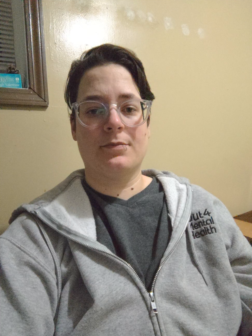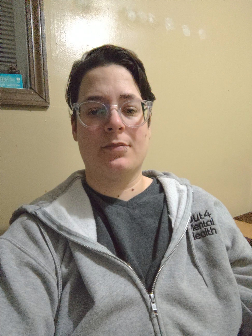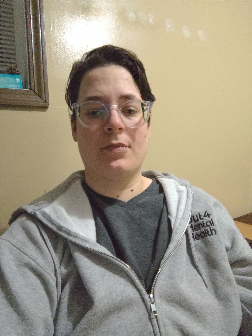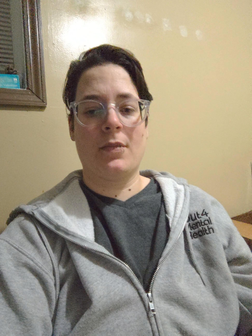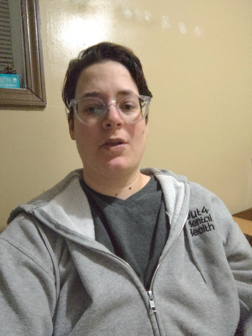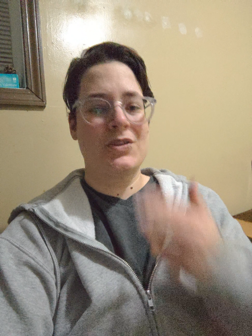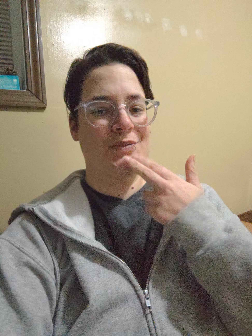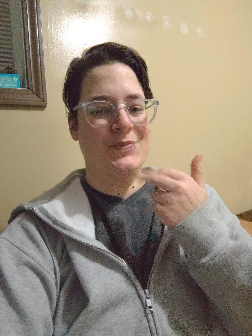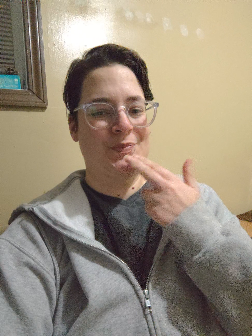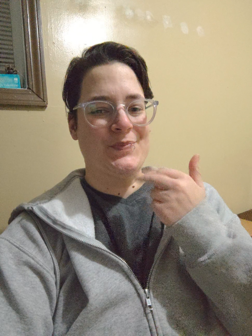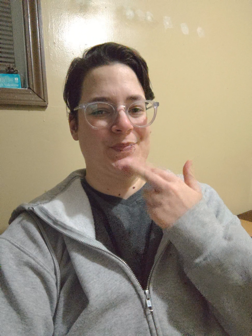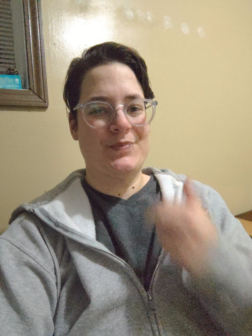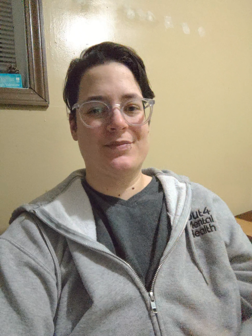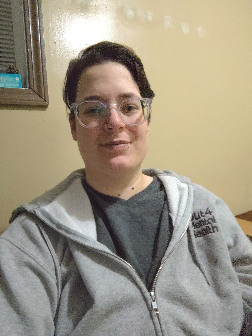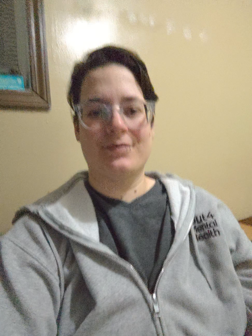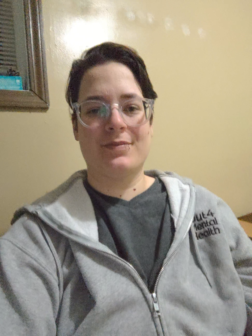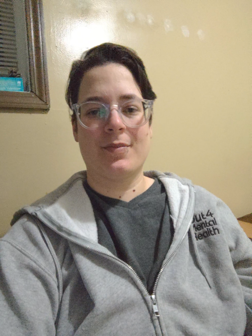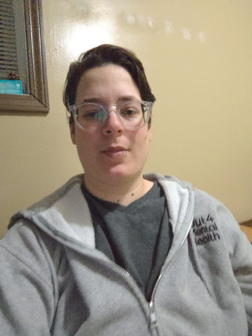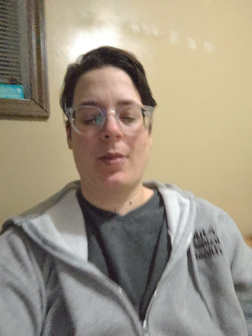cute